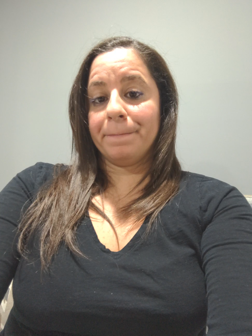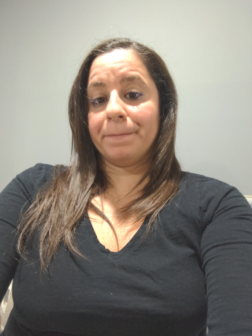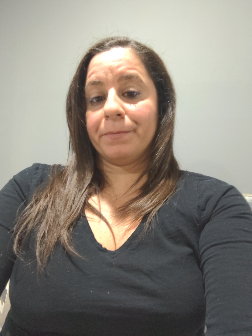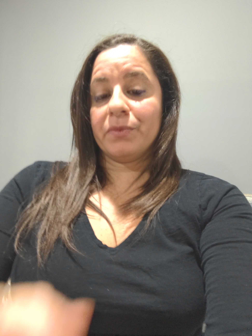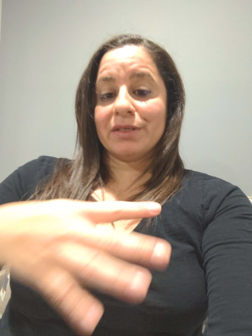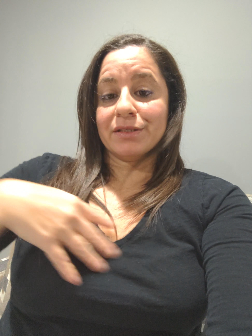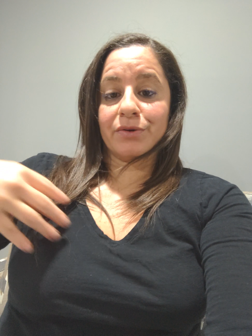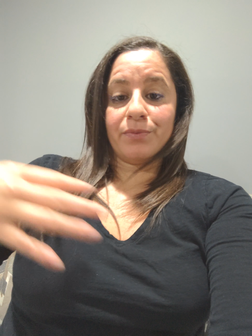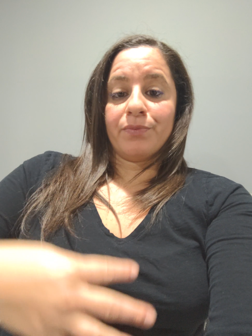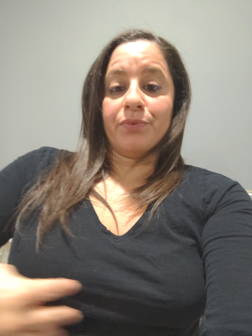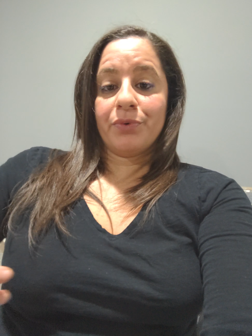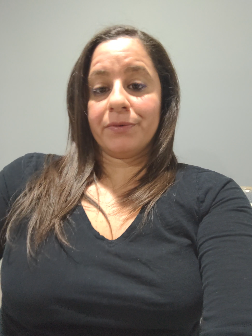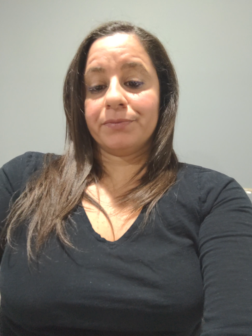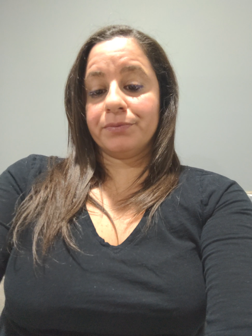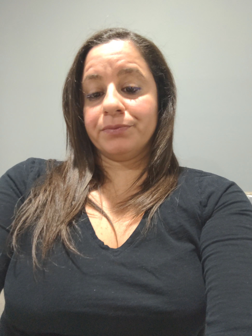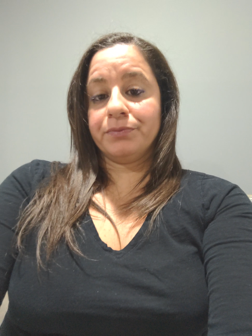zebra